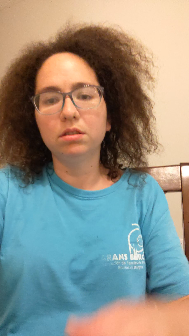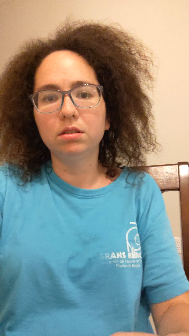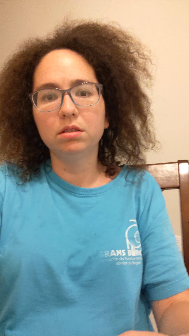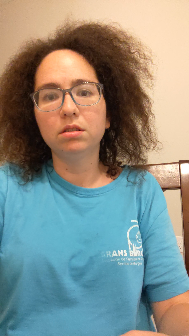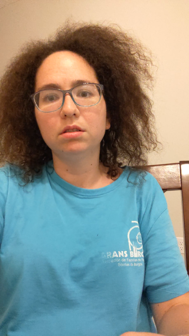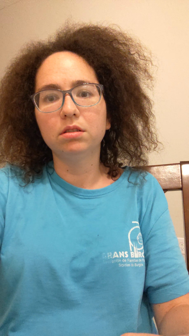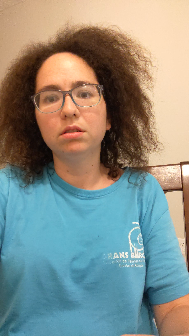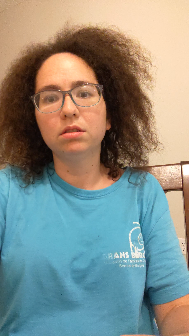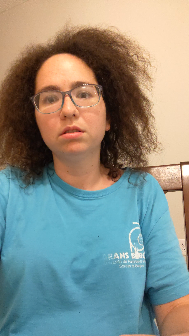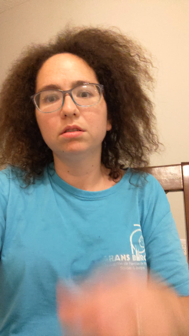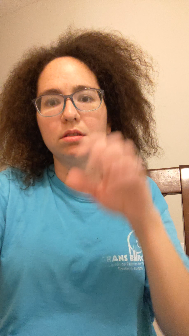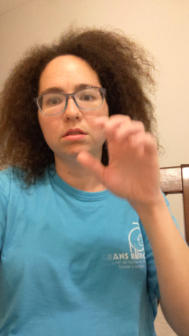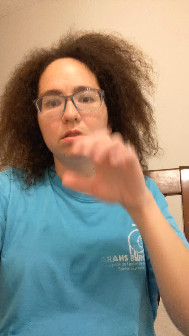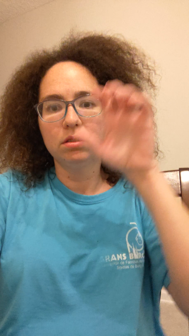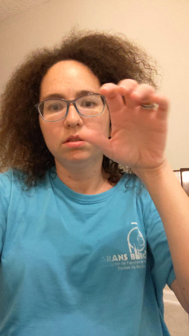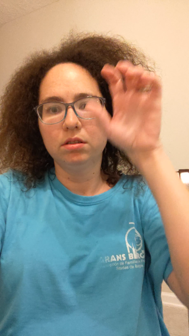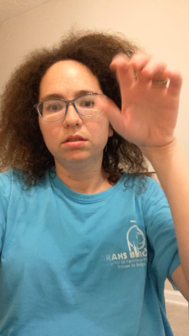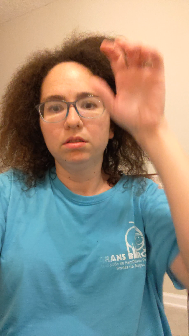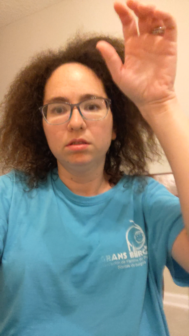climb